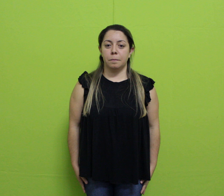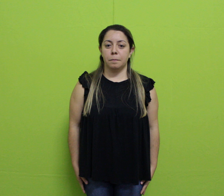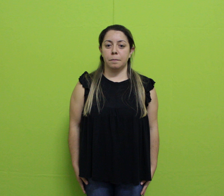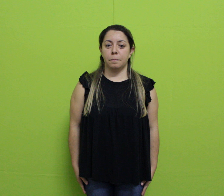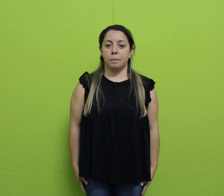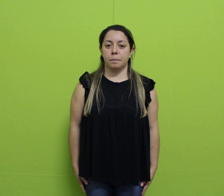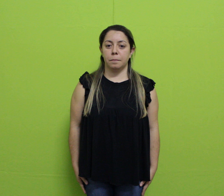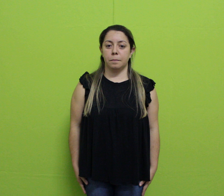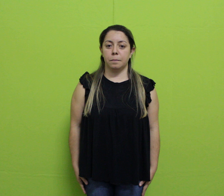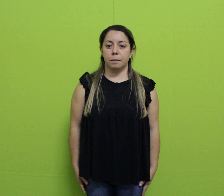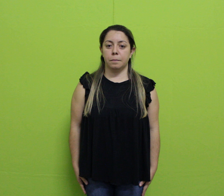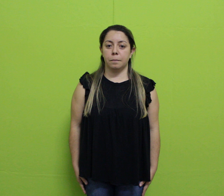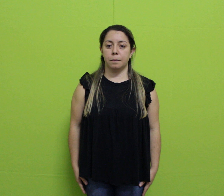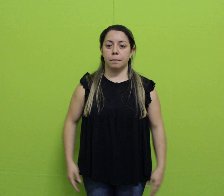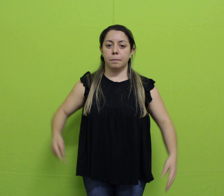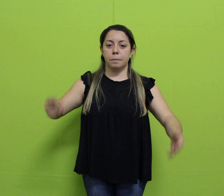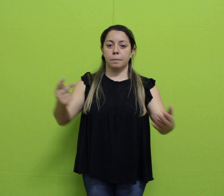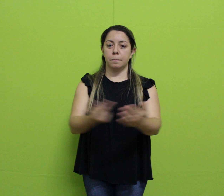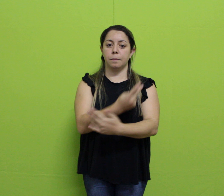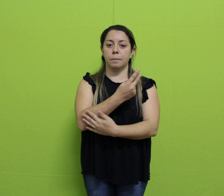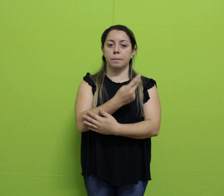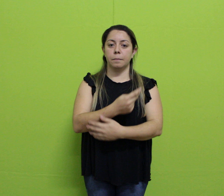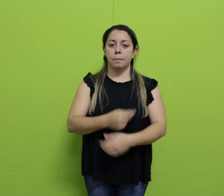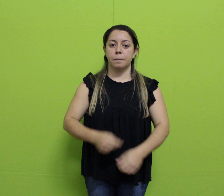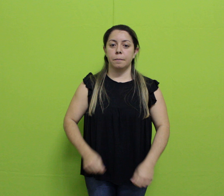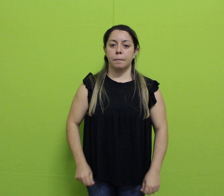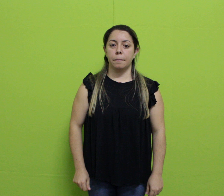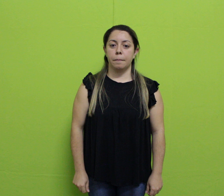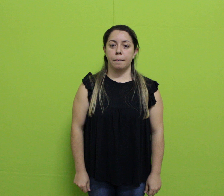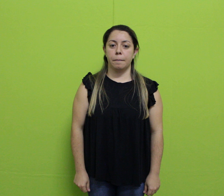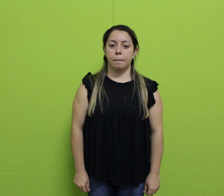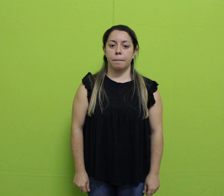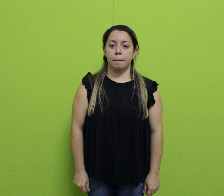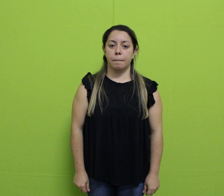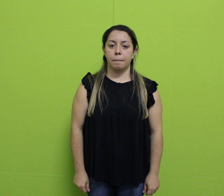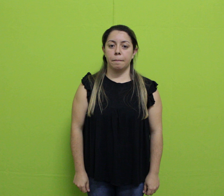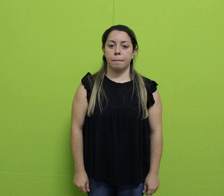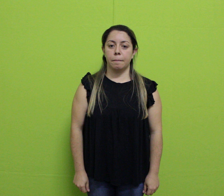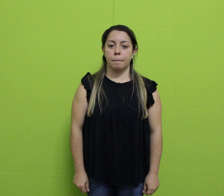acontecer